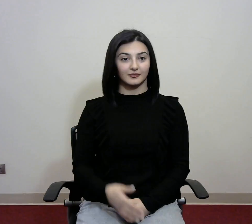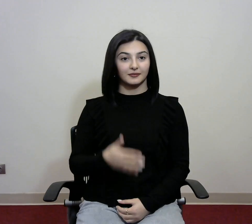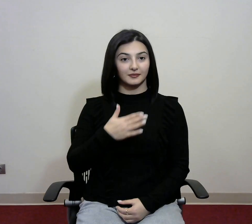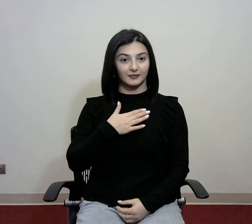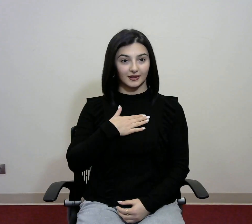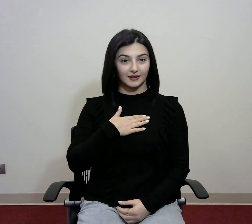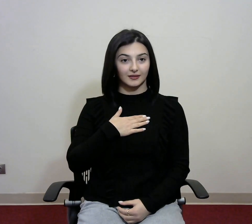mən